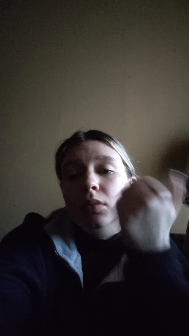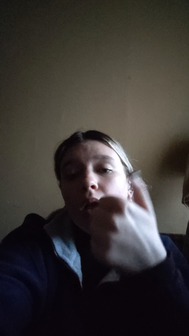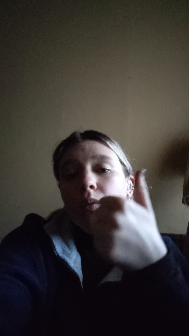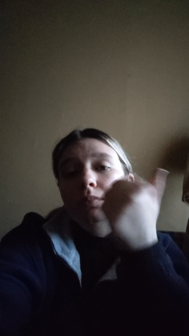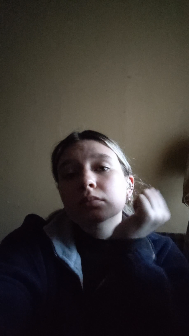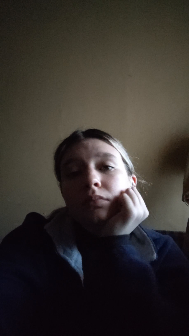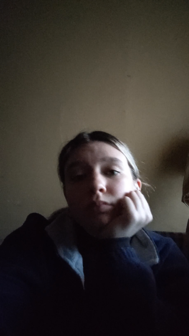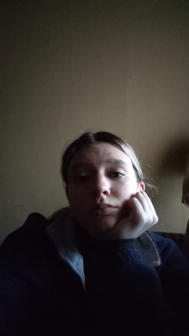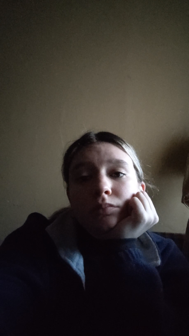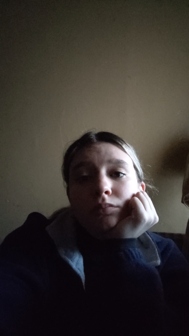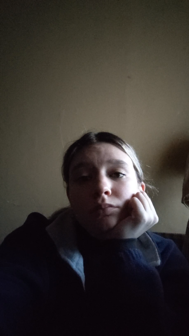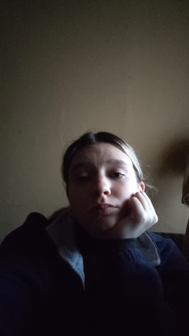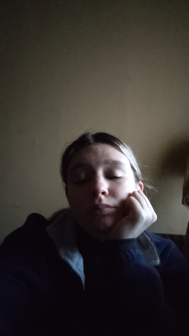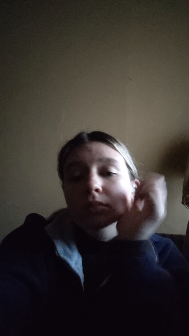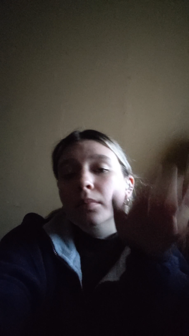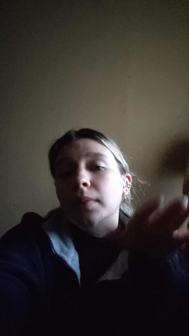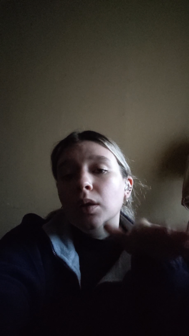penguin